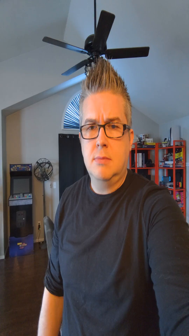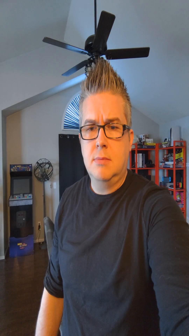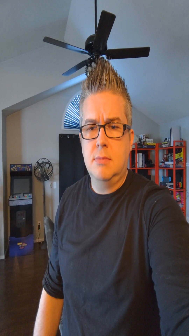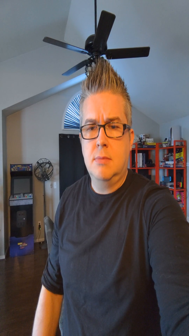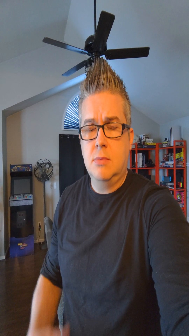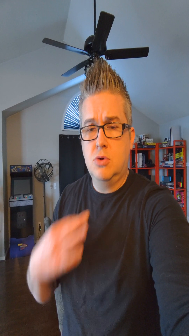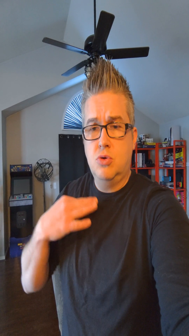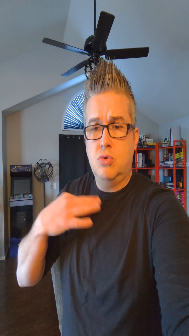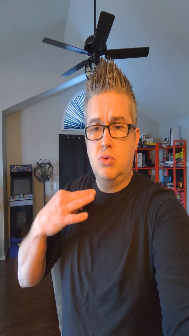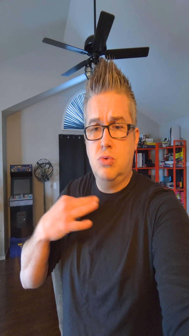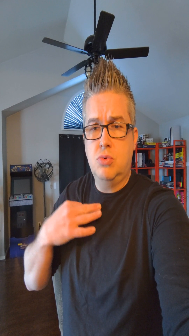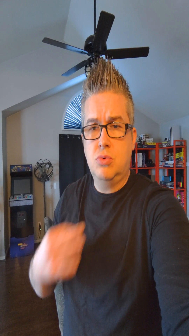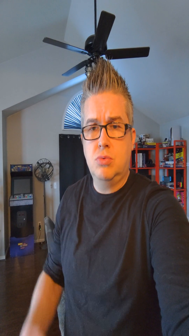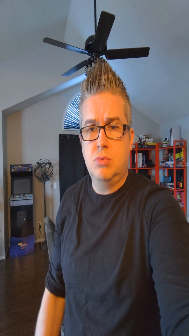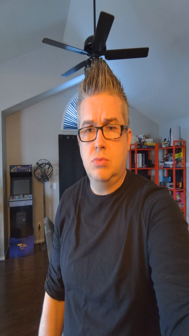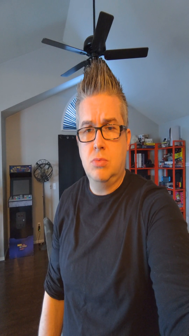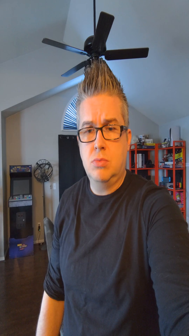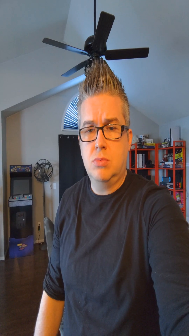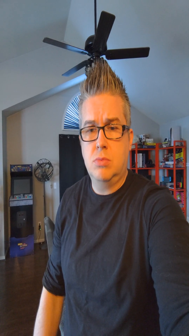shirt